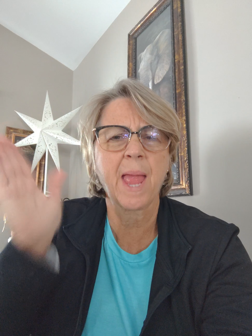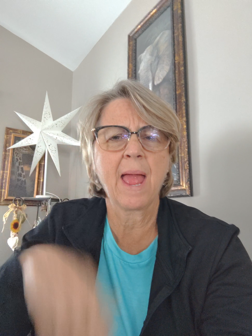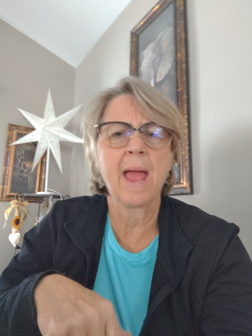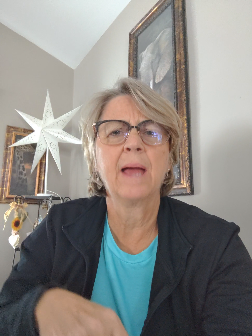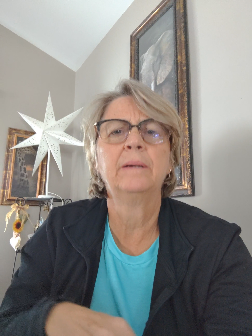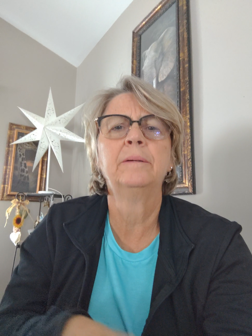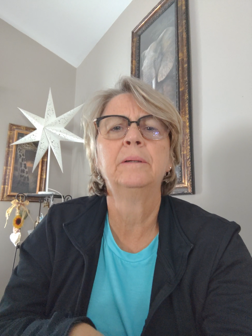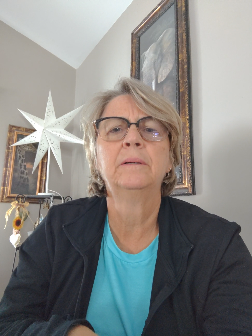bad